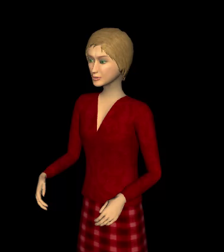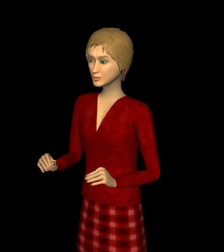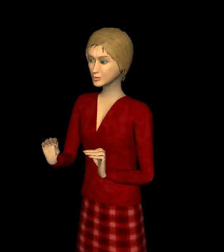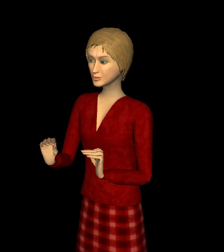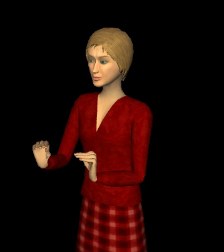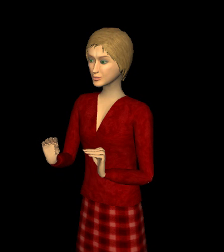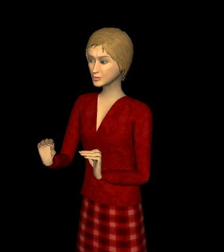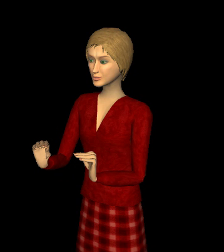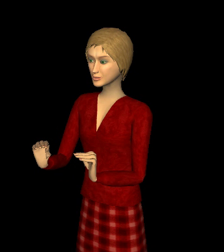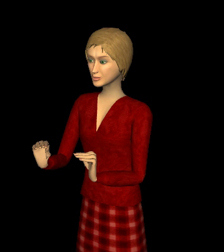يتعلم